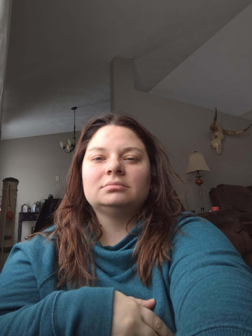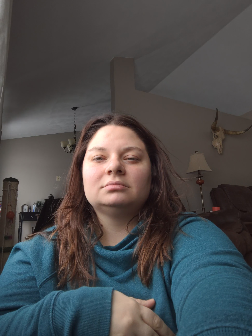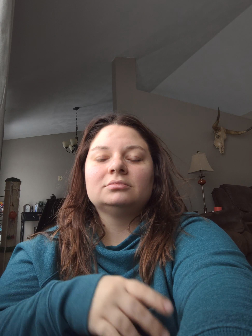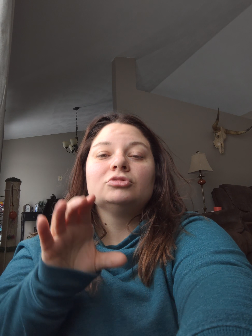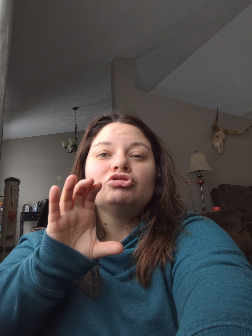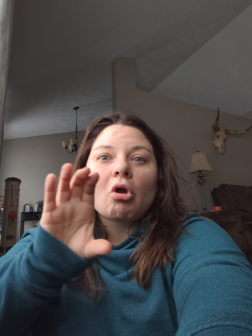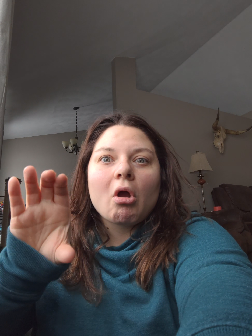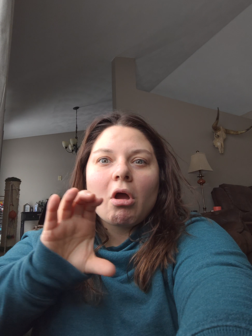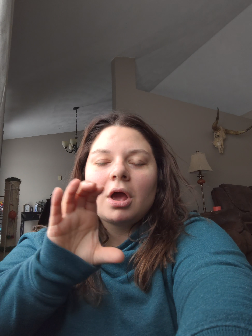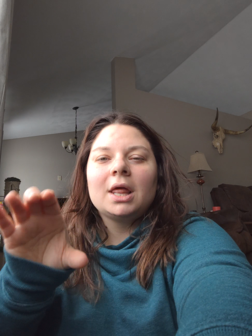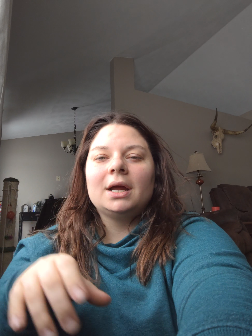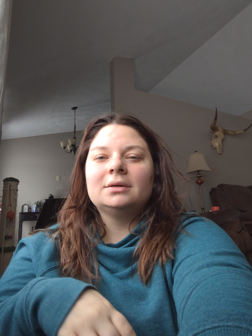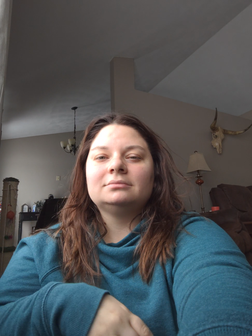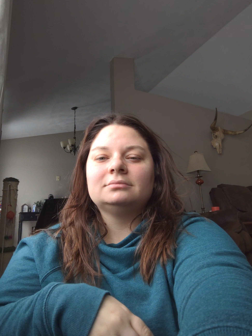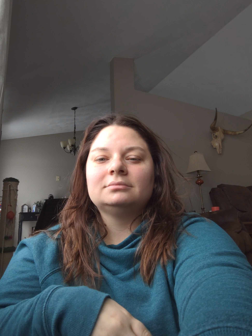chocolate